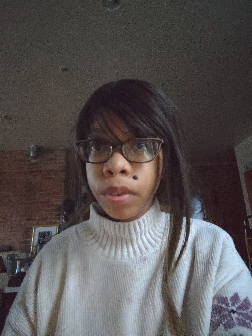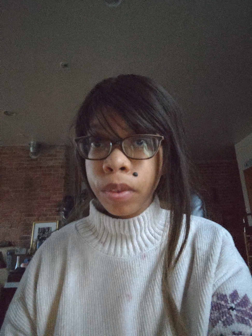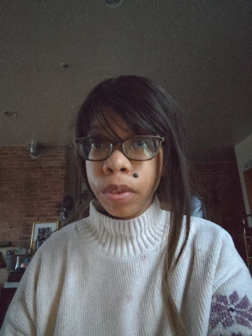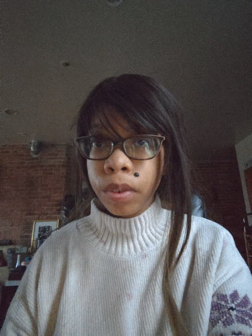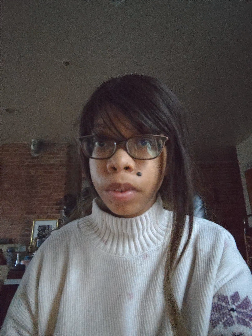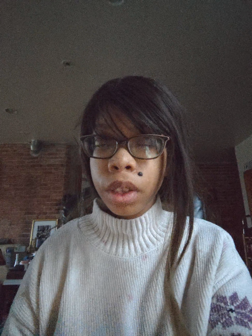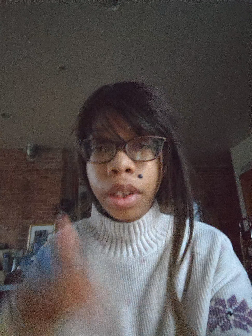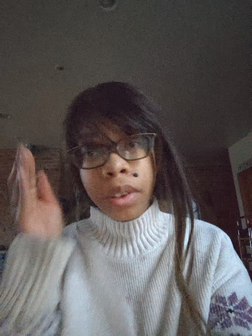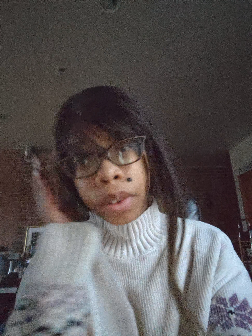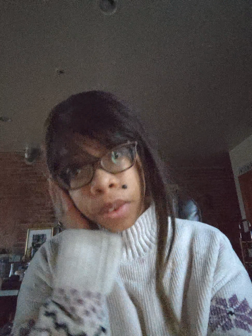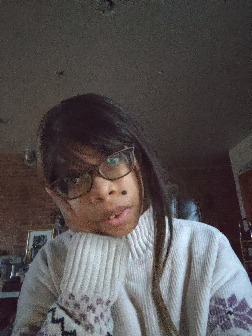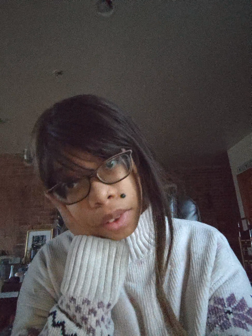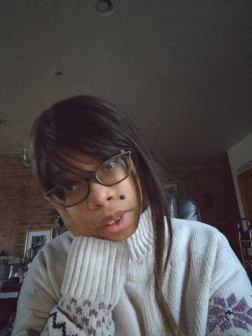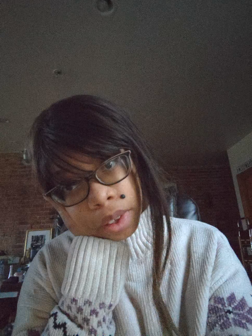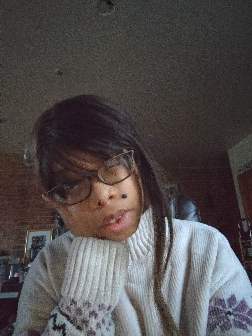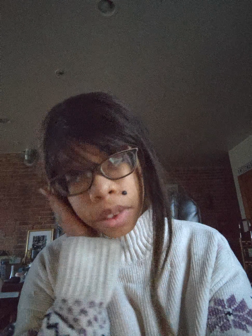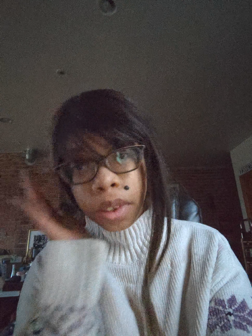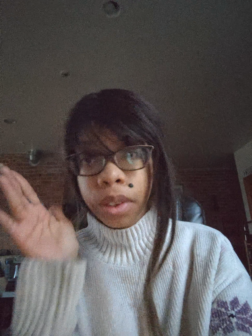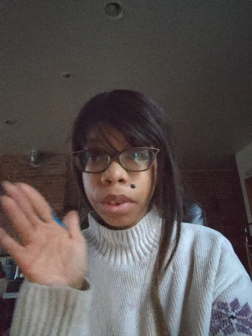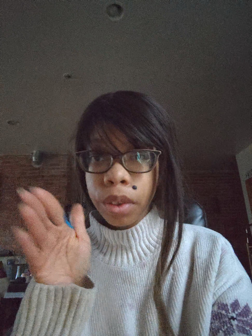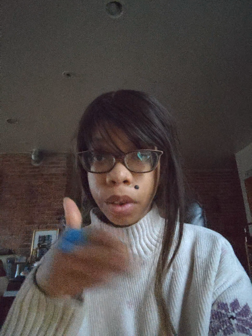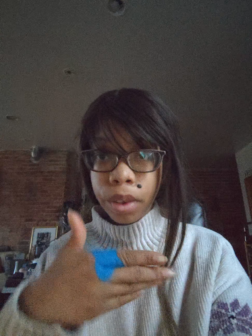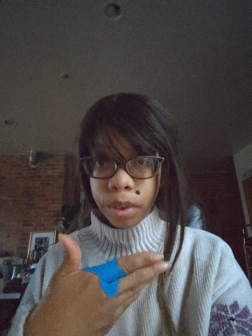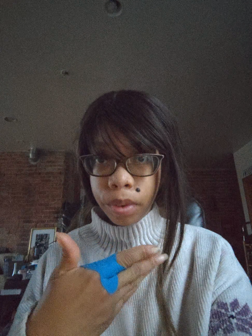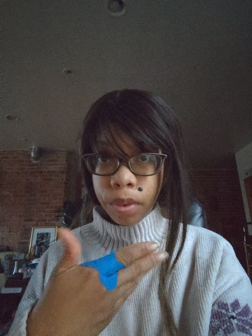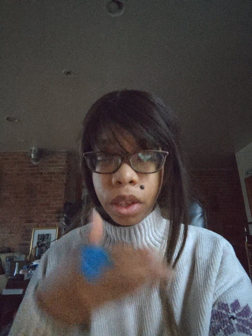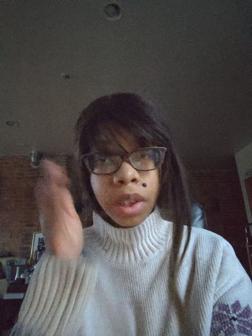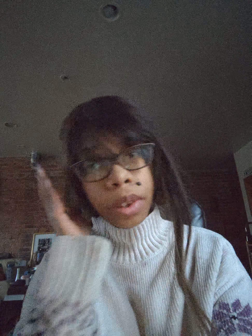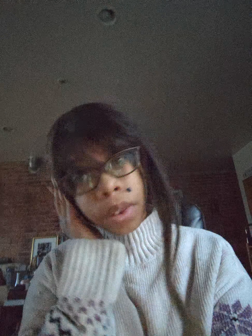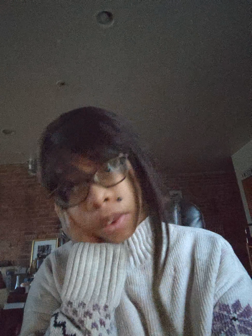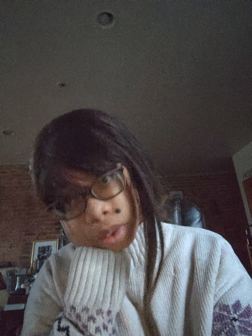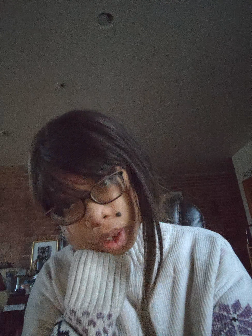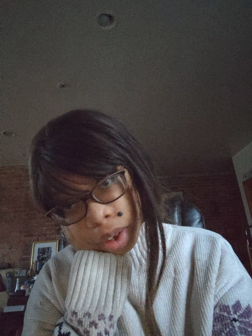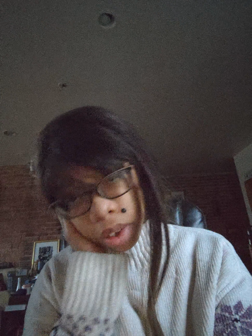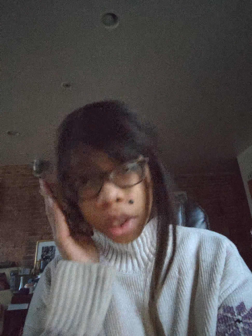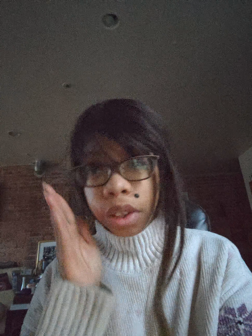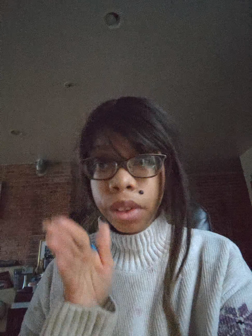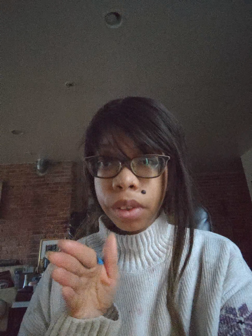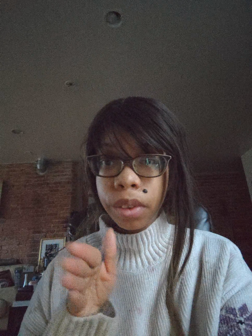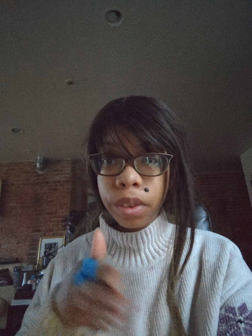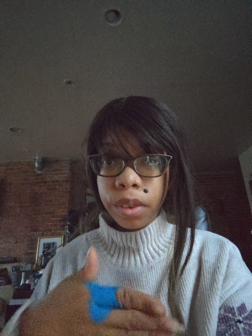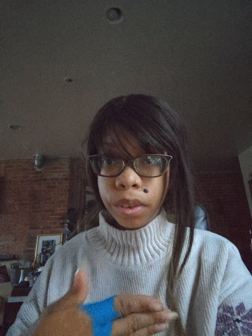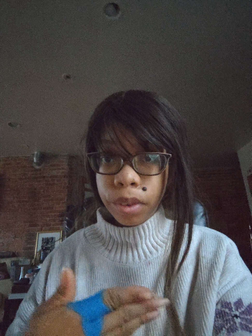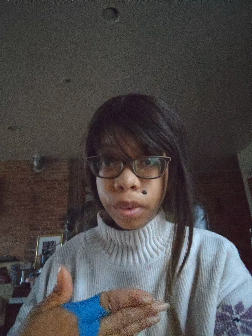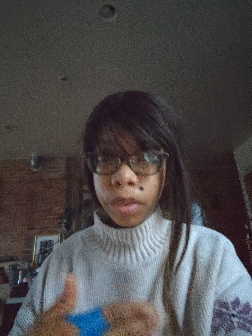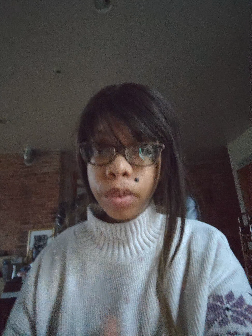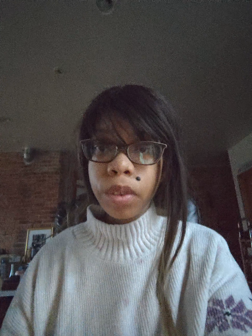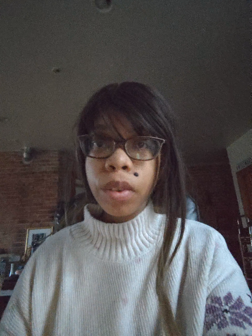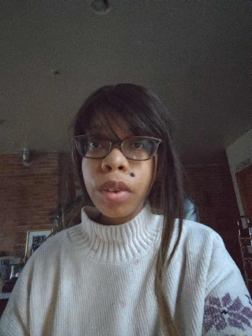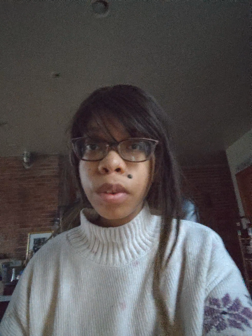bedroom